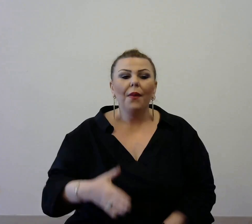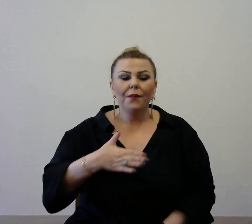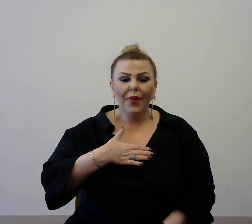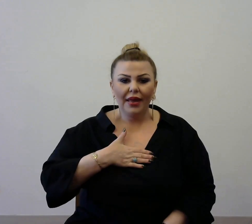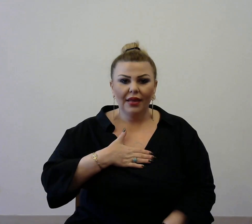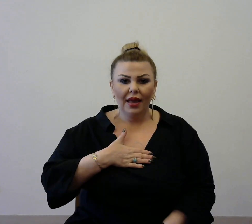mən